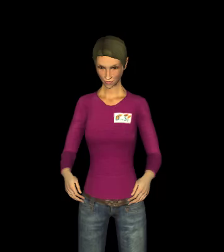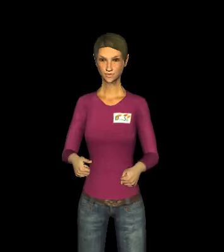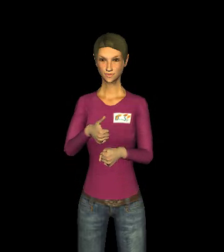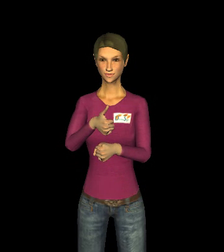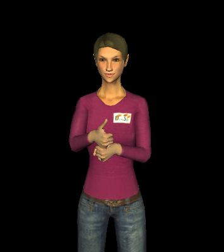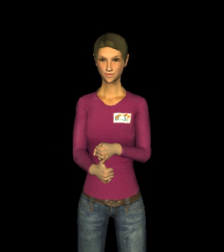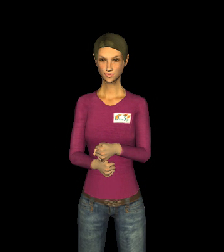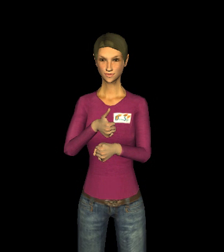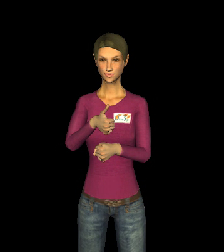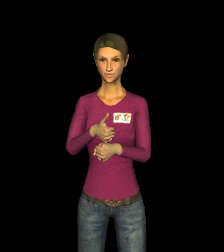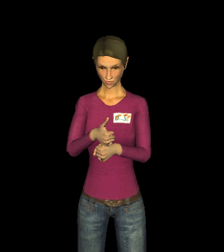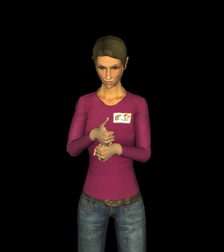يعني